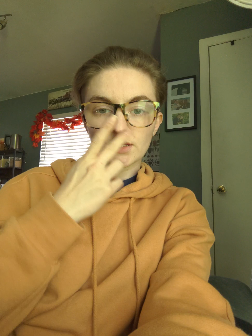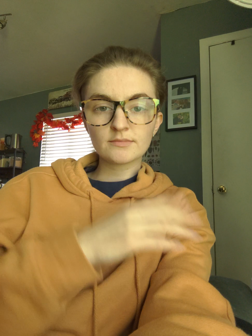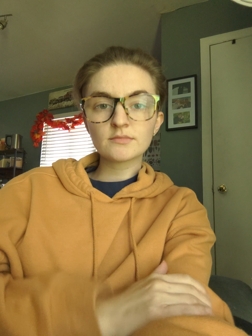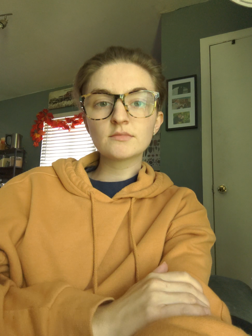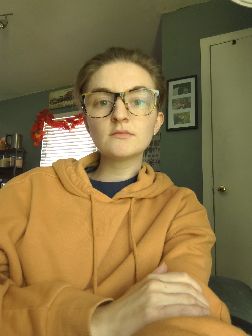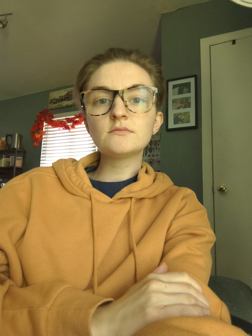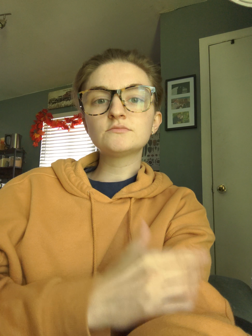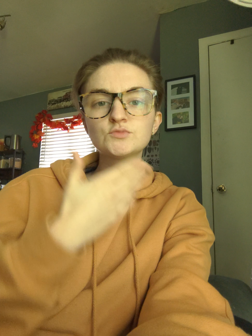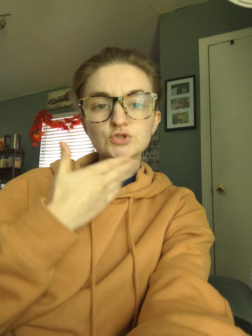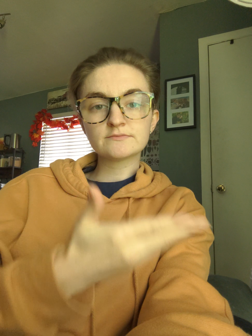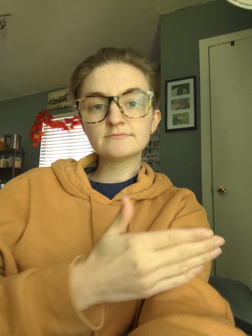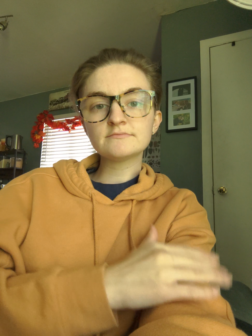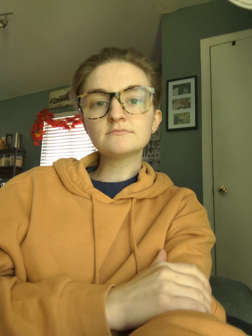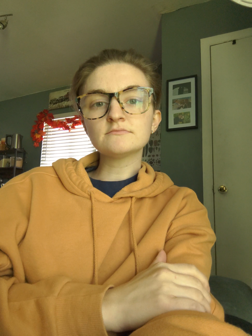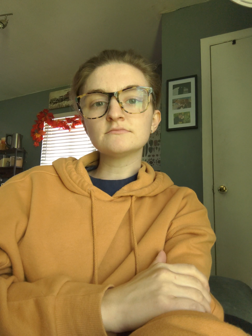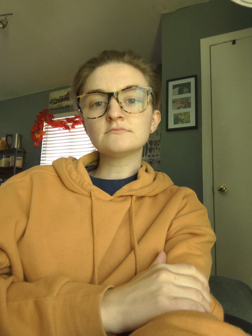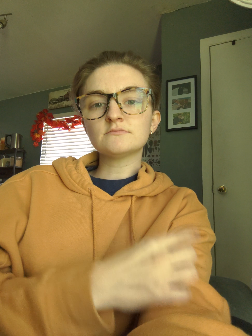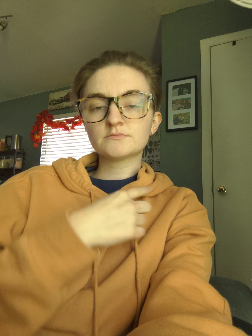good